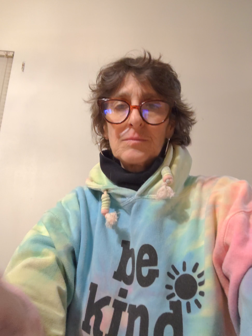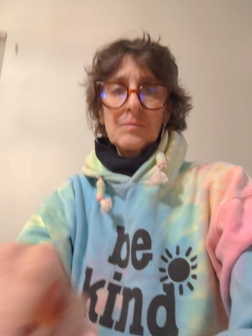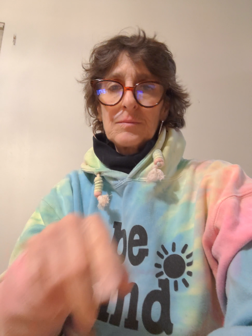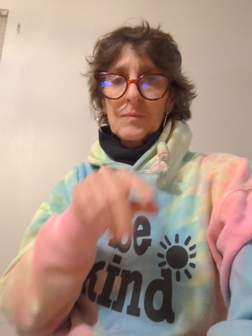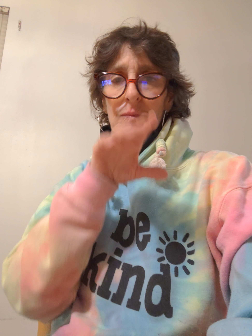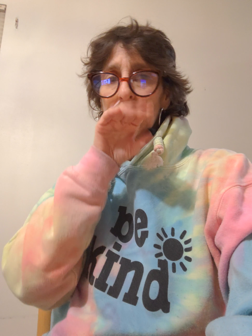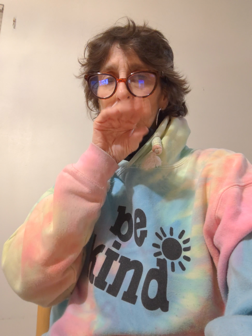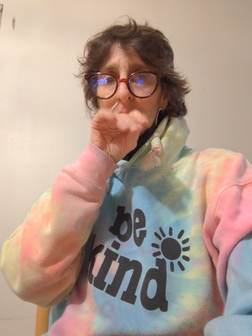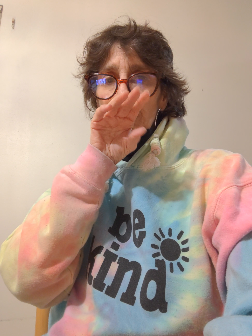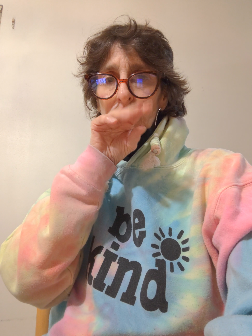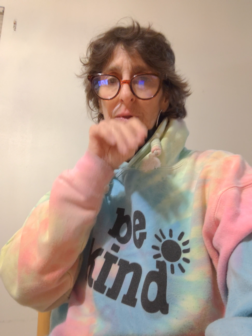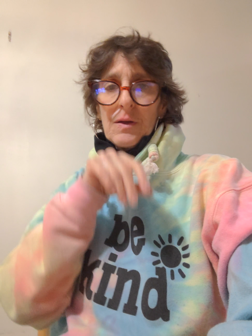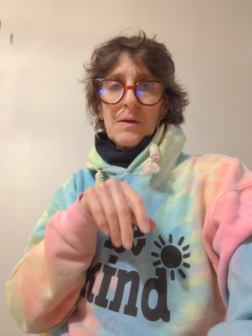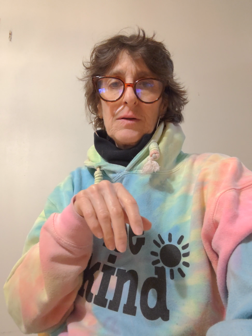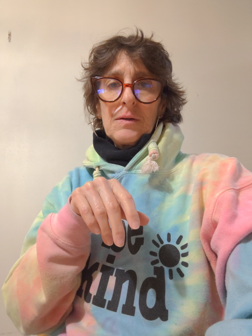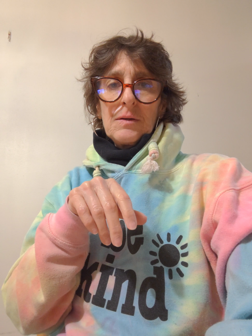goose